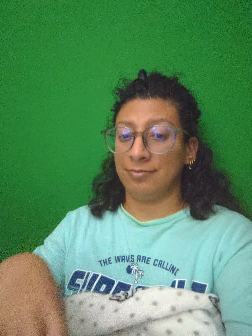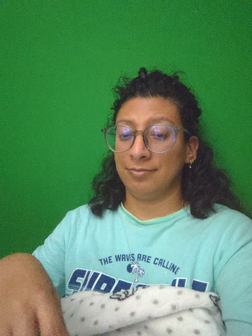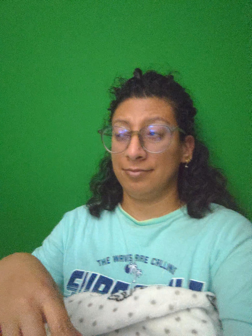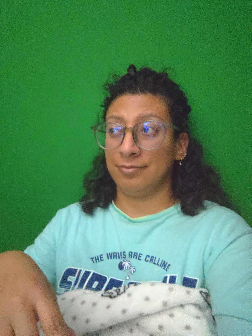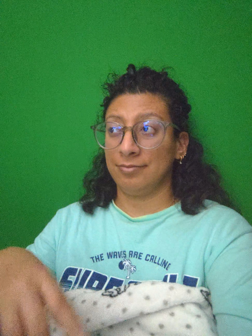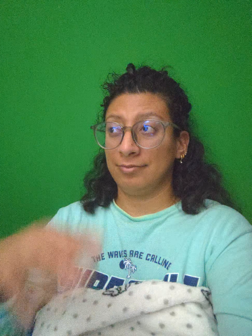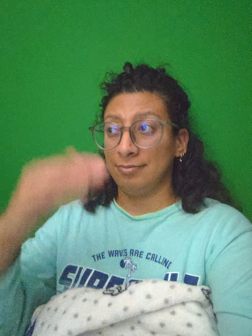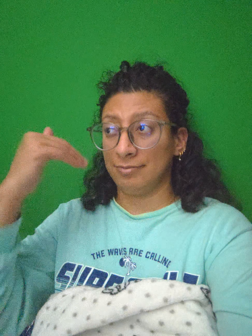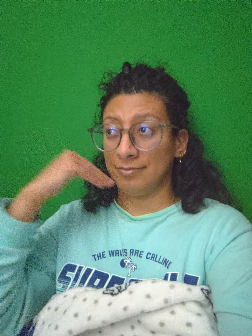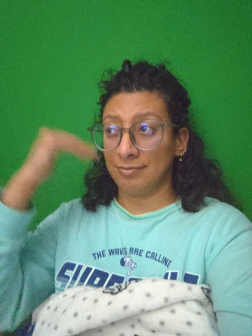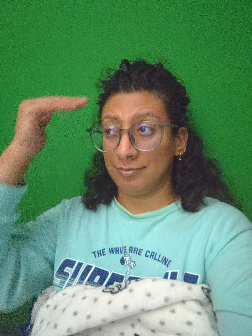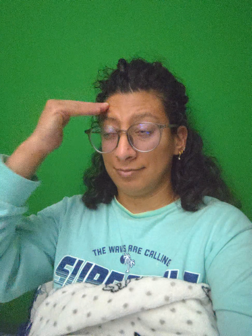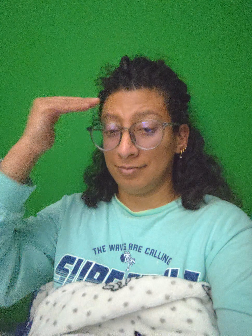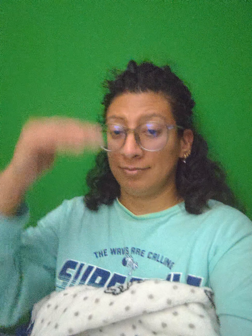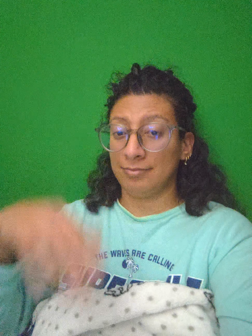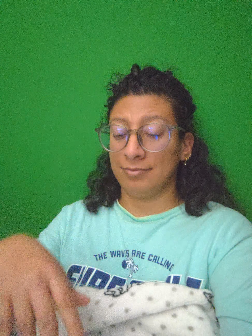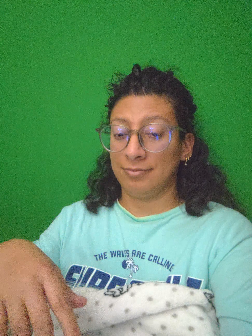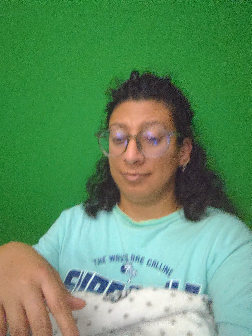head